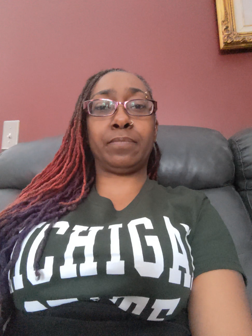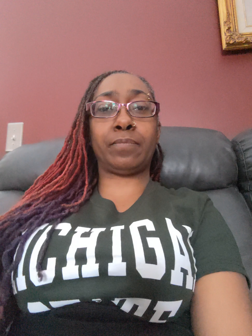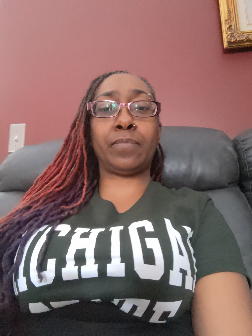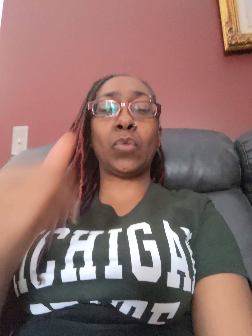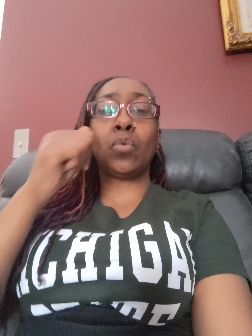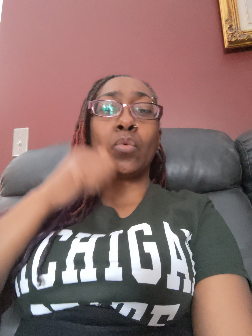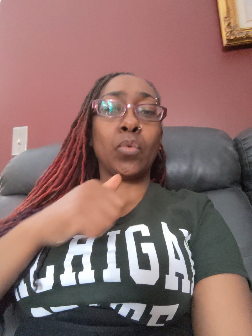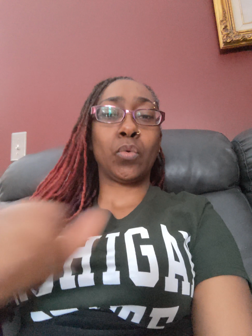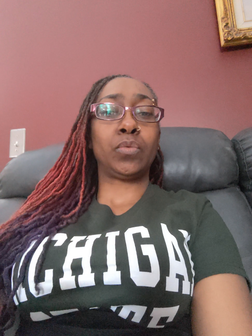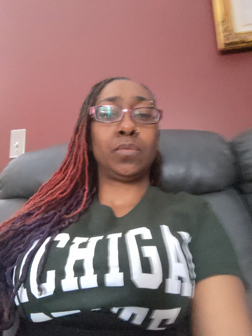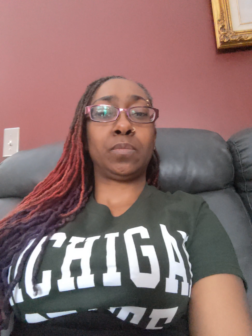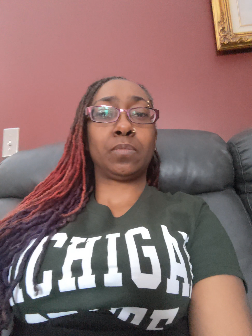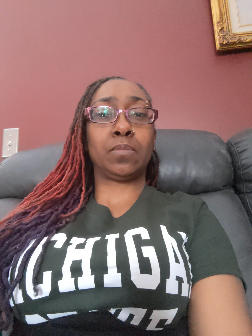girl